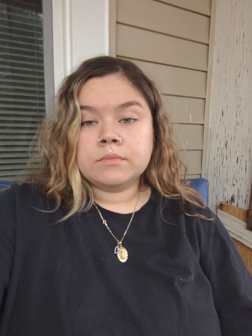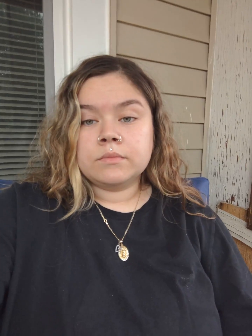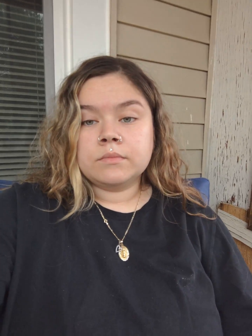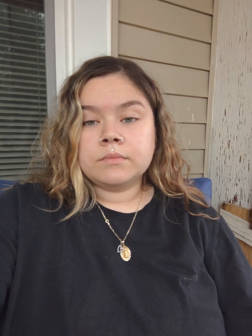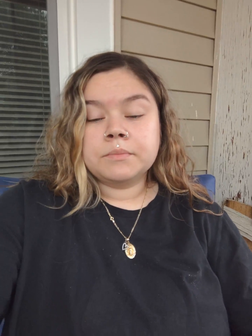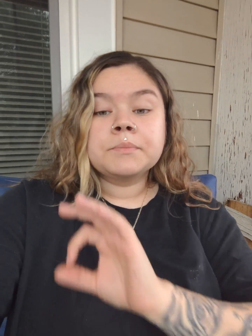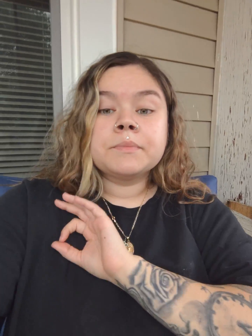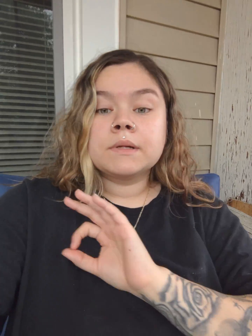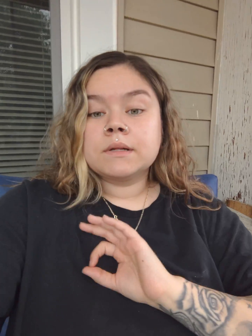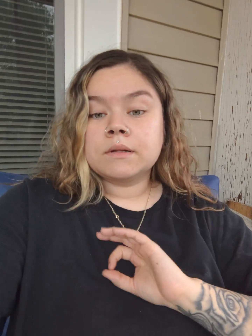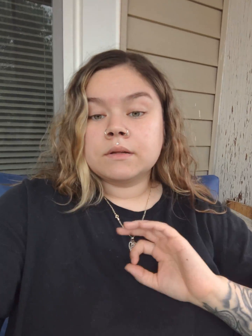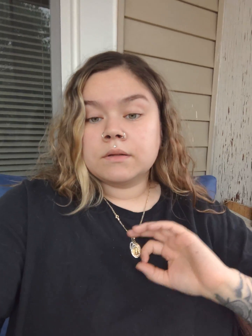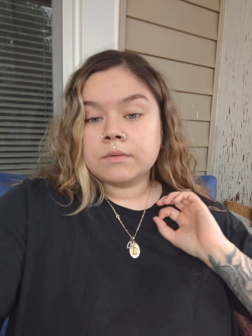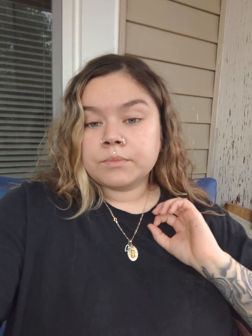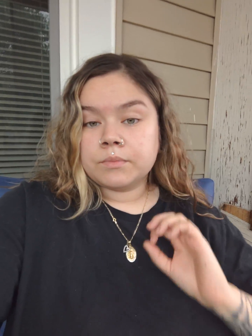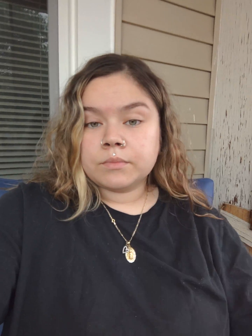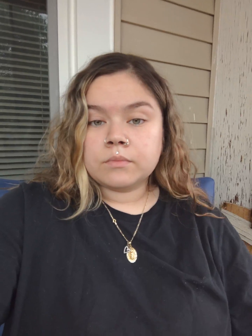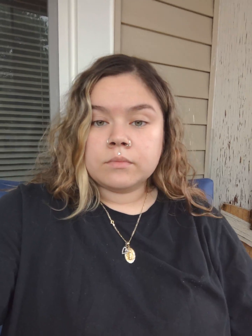beads